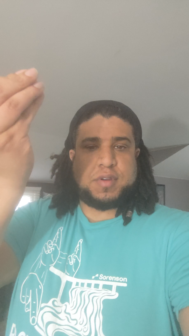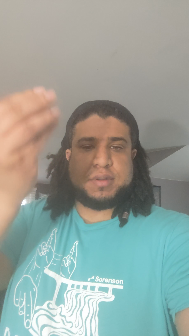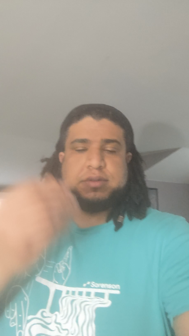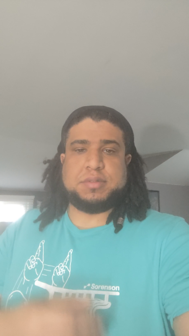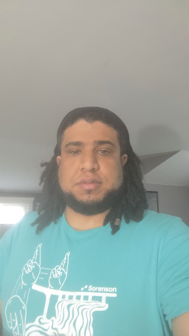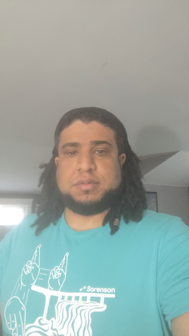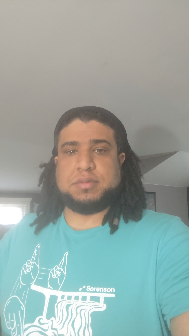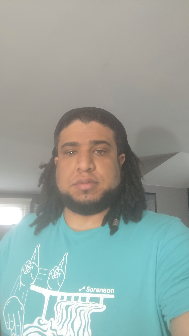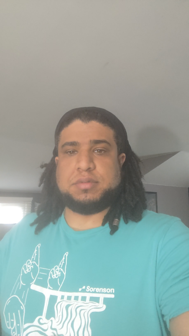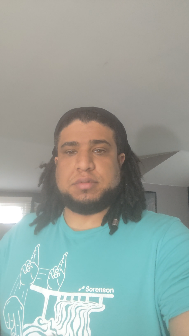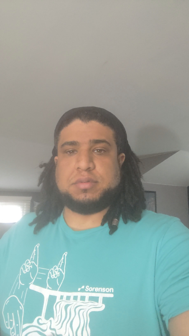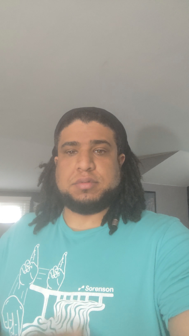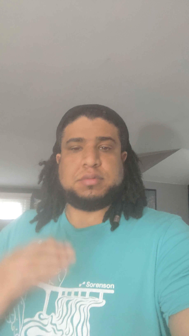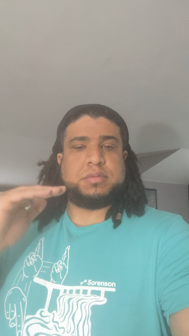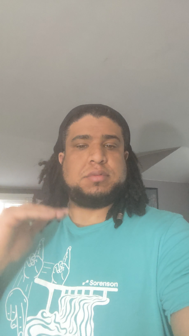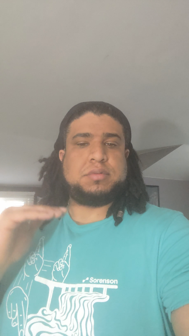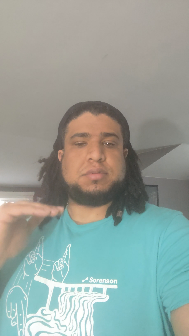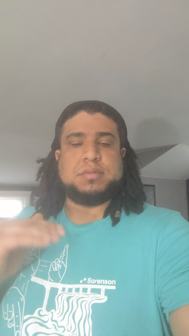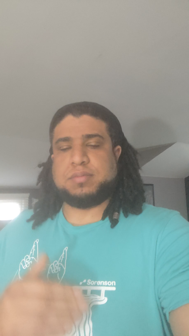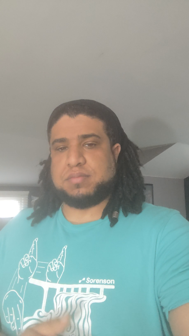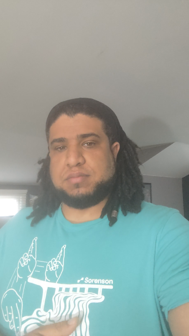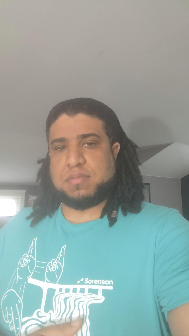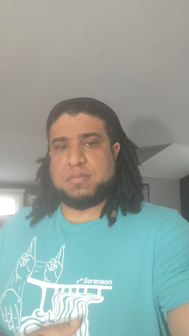little